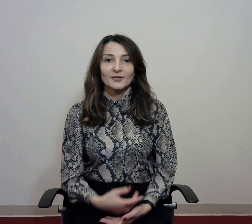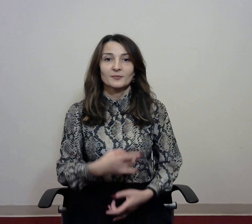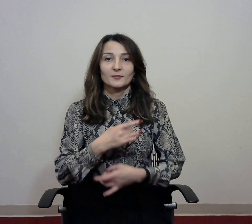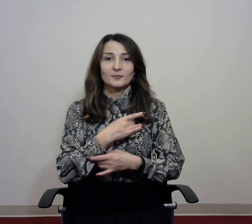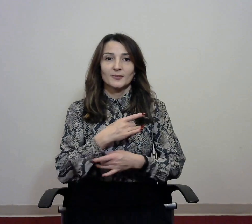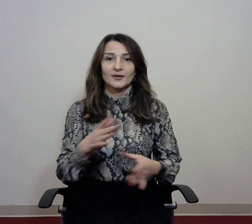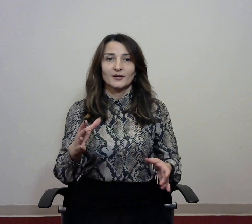bayram